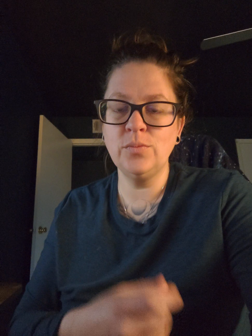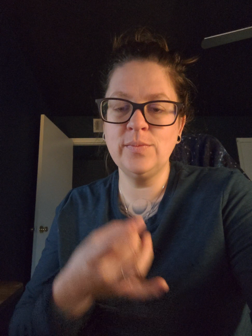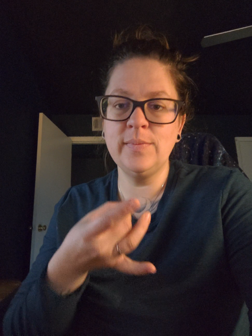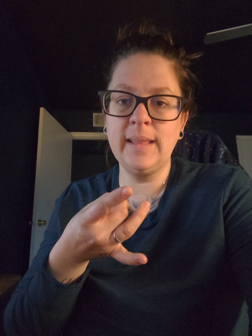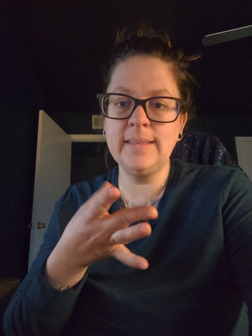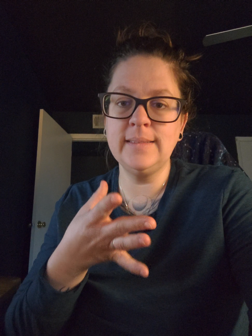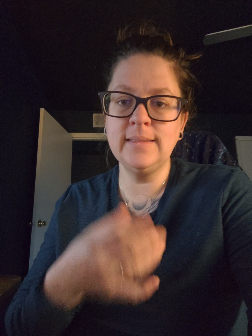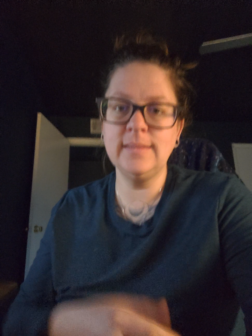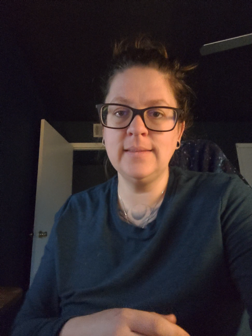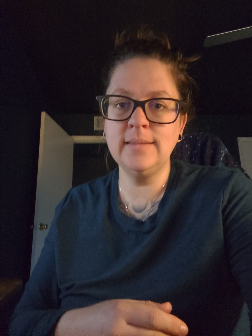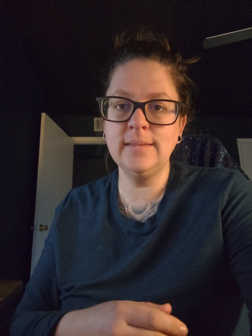hate